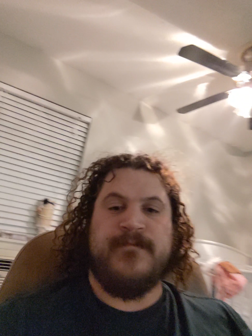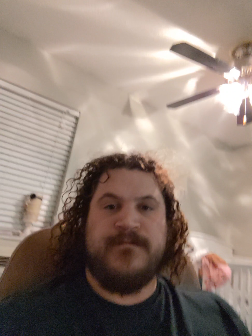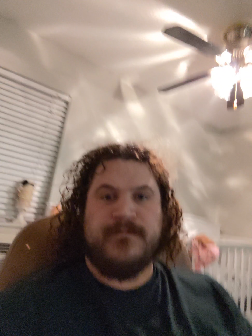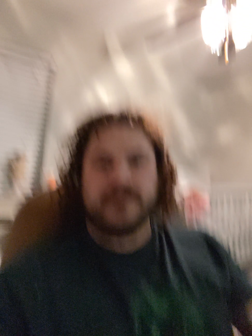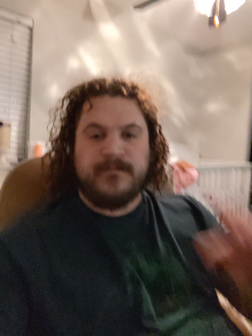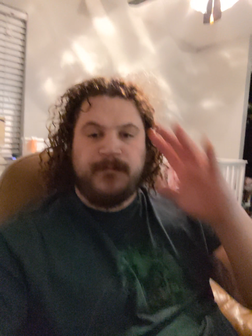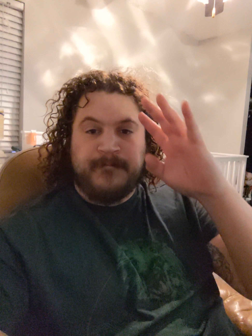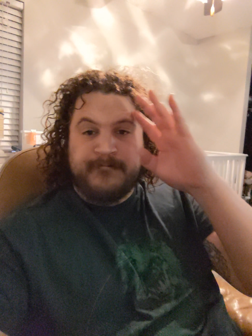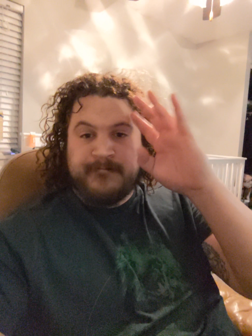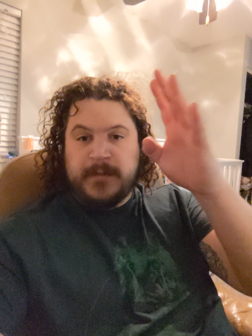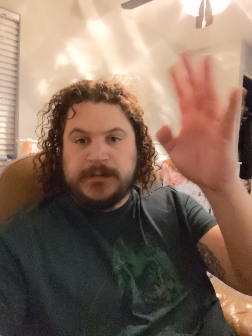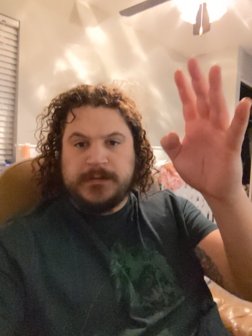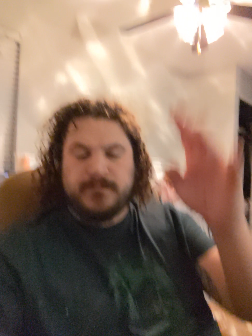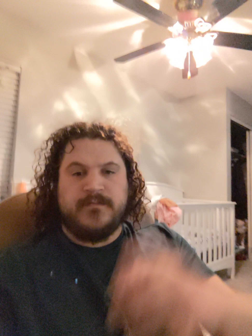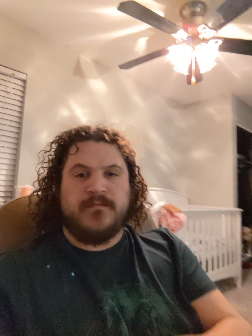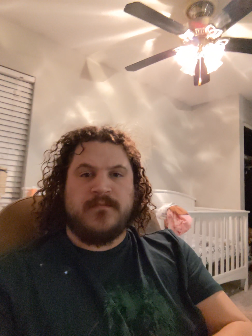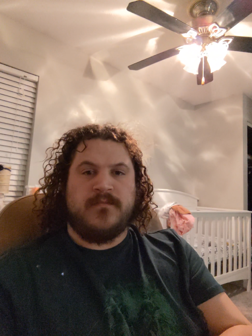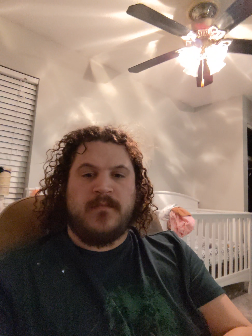pretend